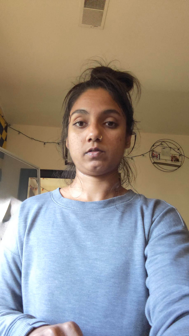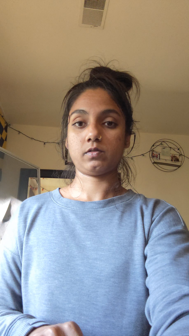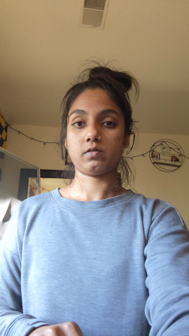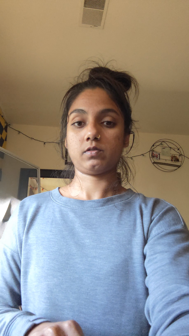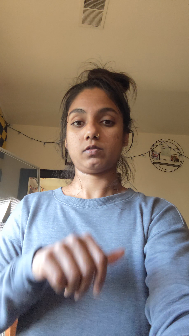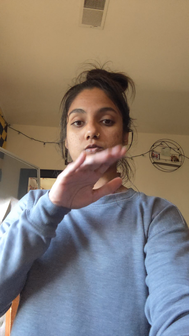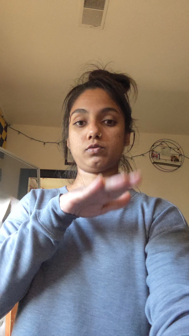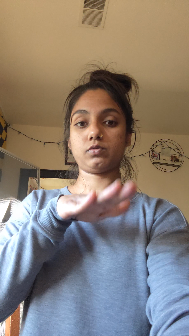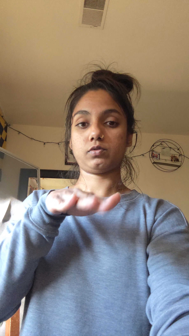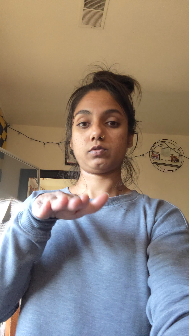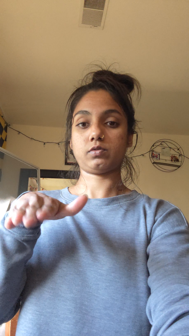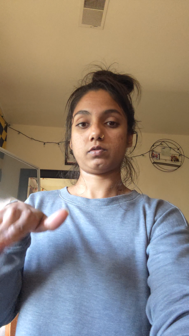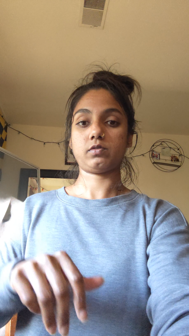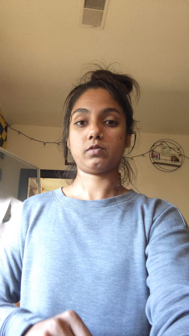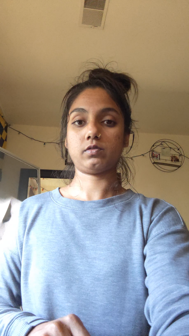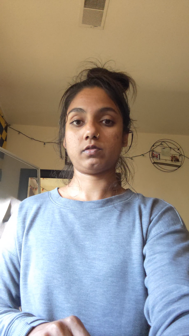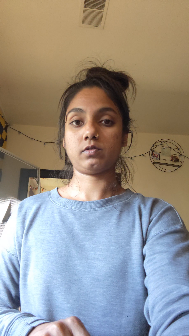children